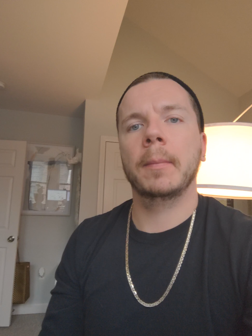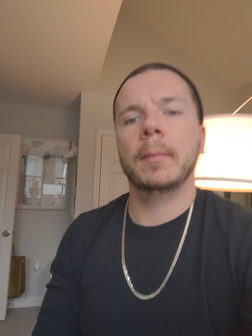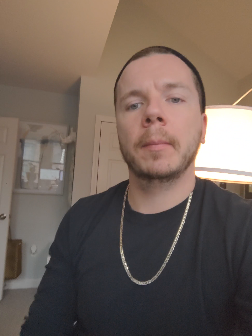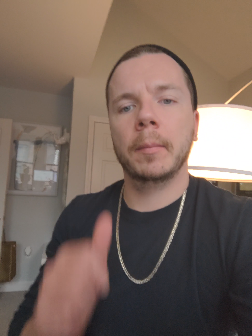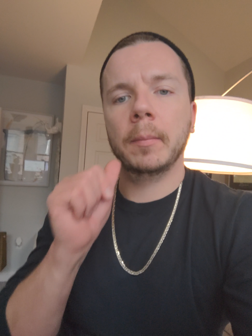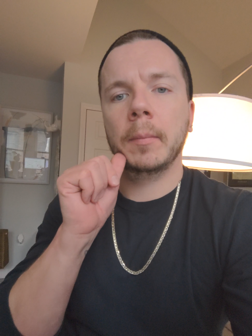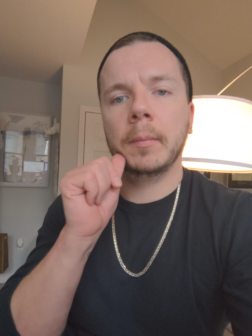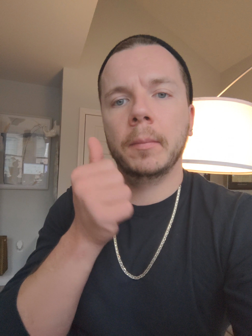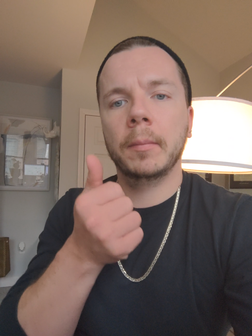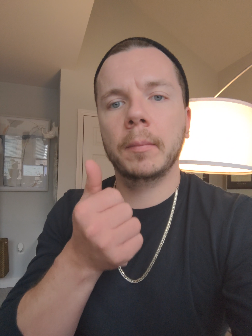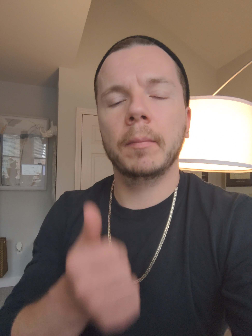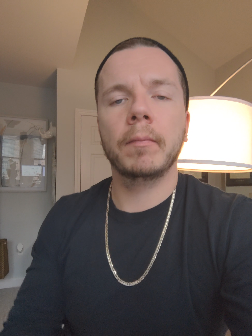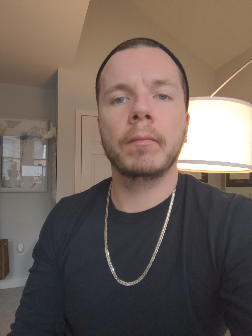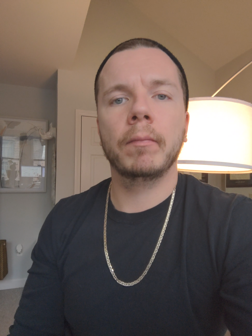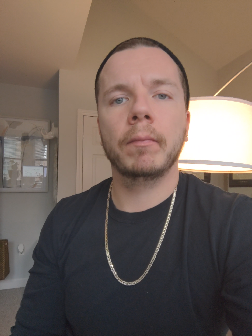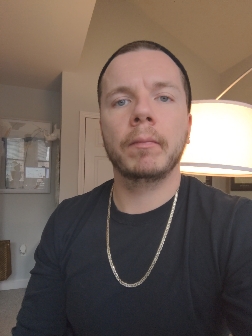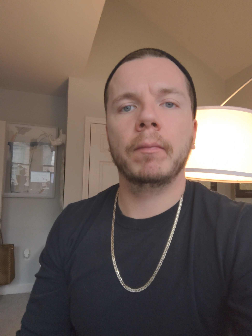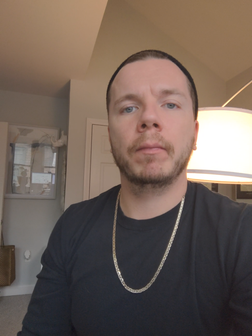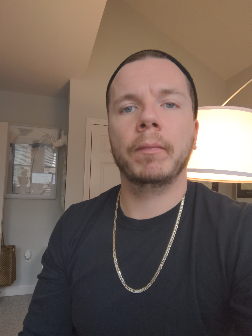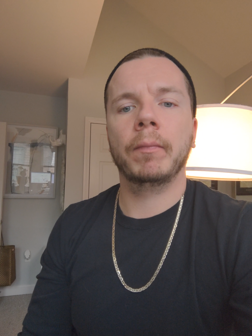tomorrow